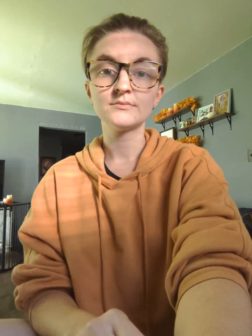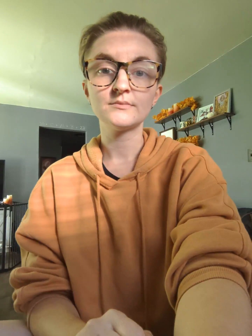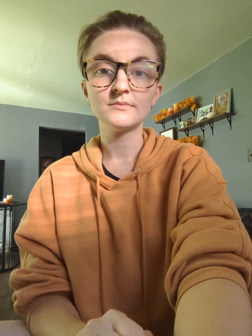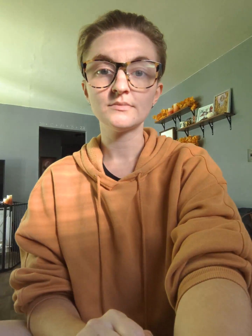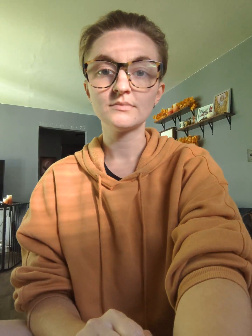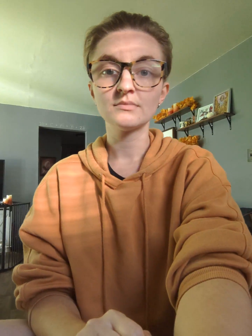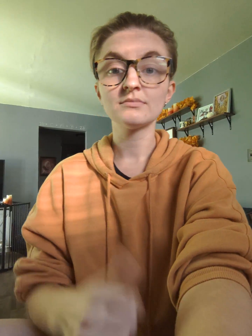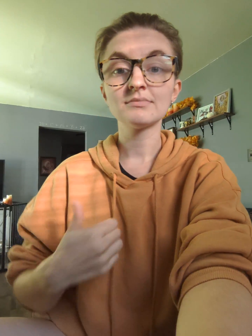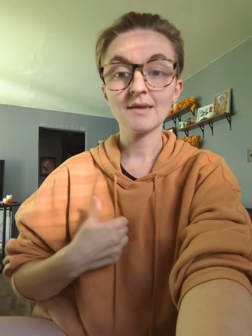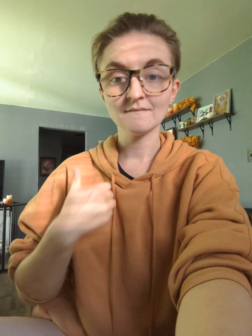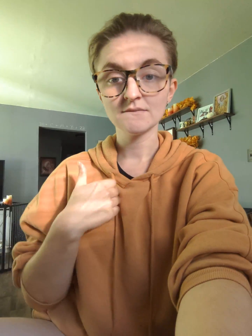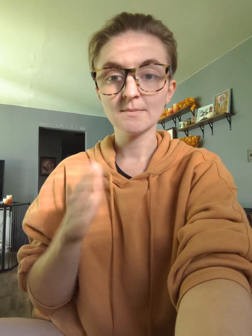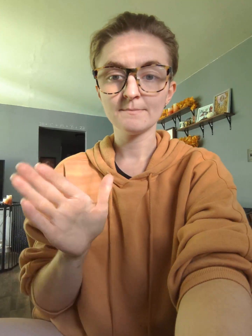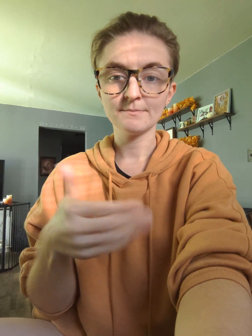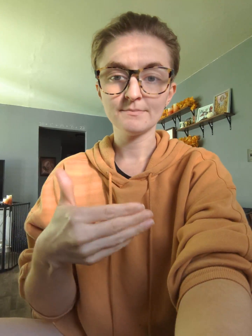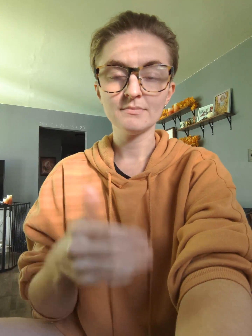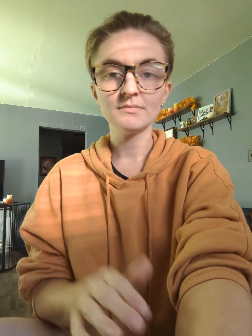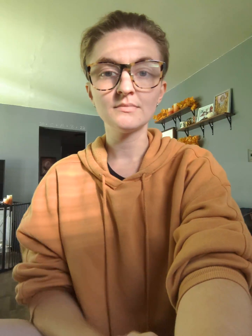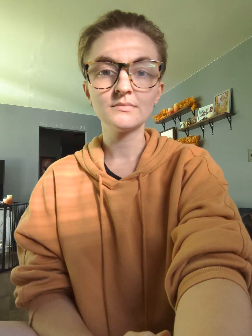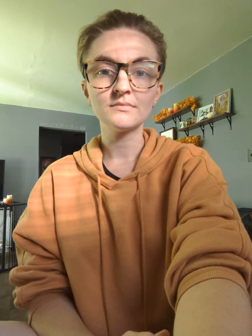living room